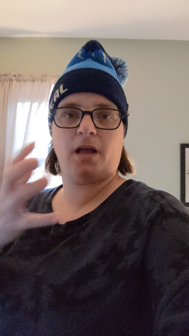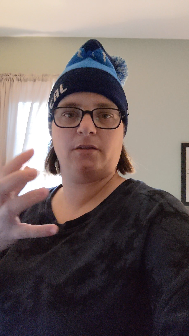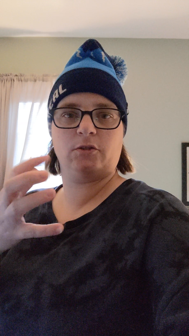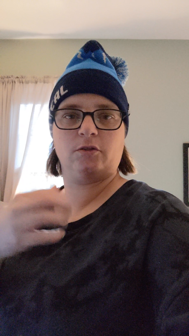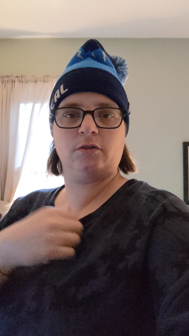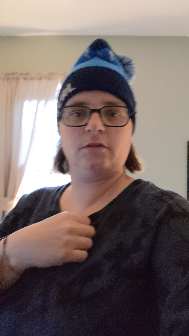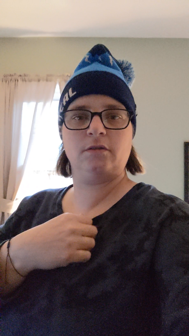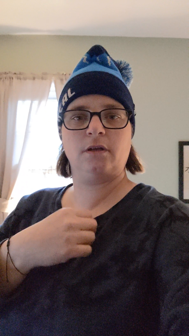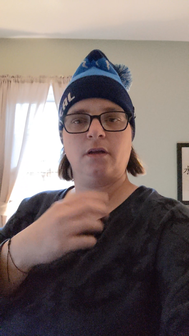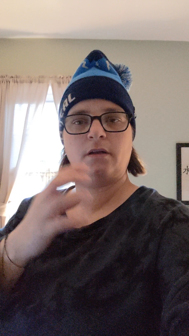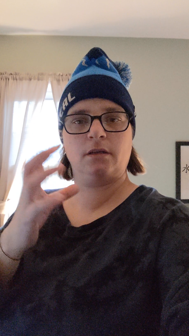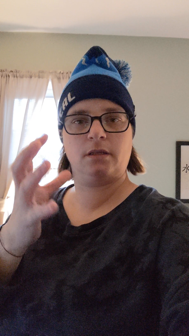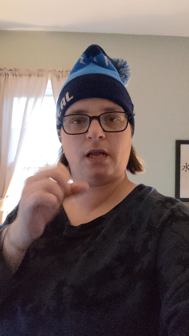catch